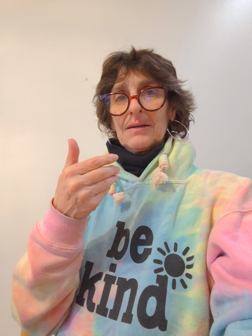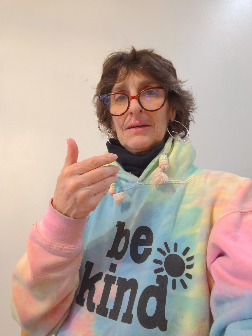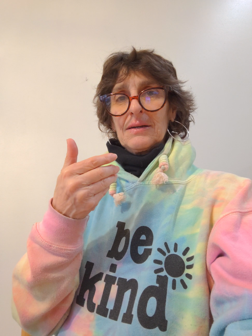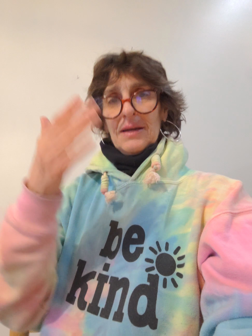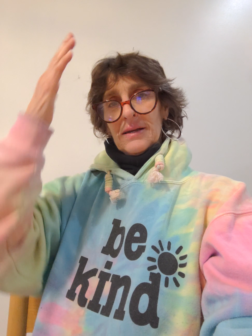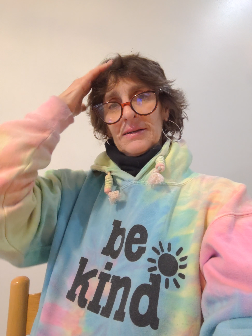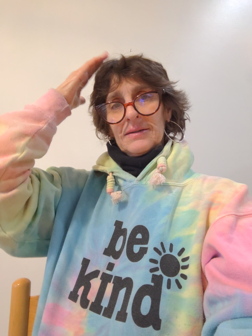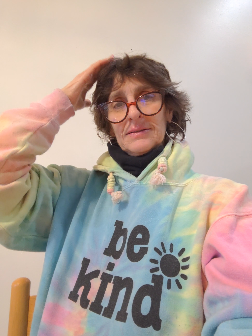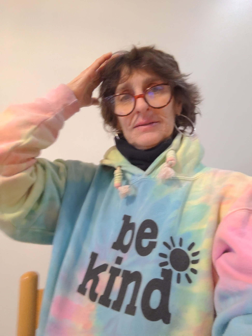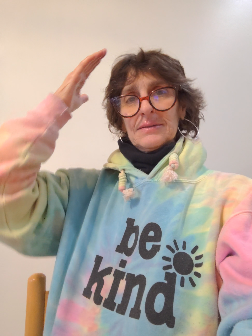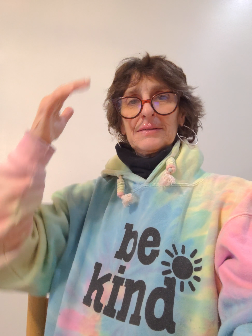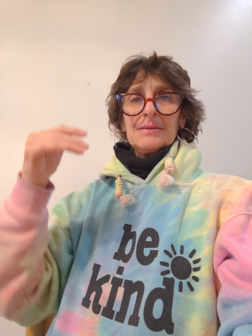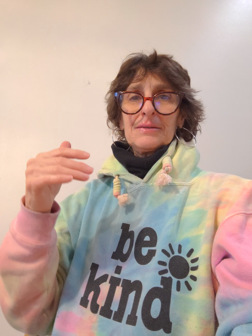hat